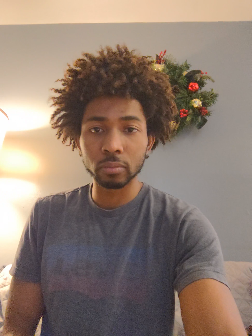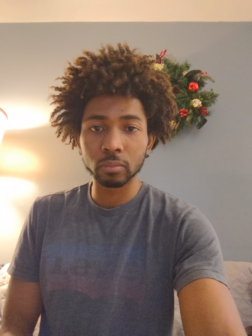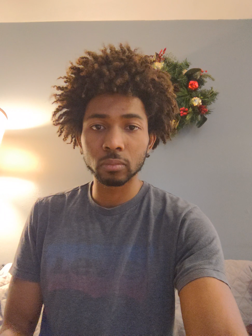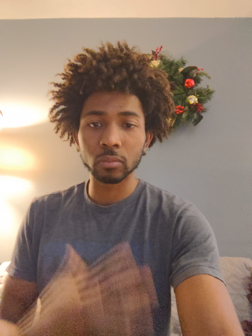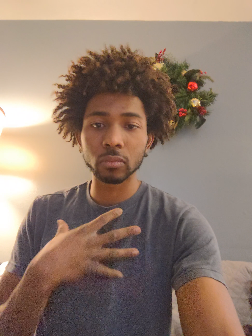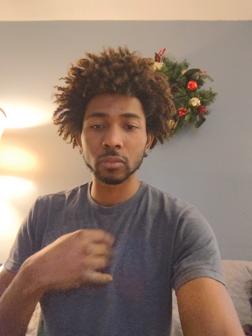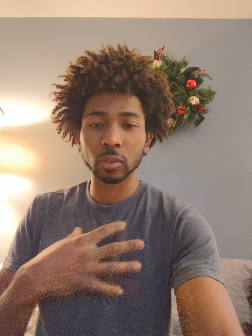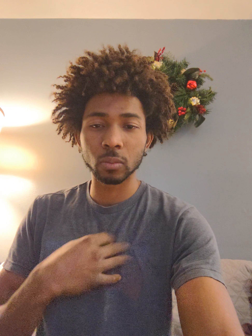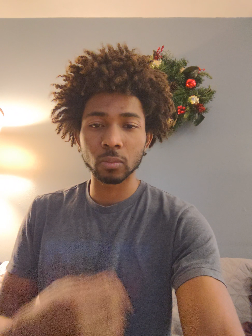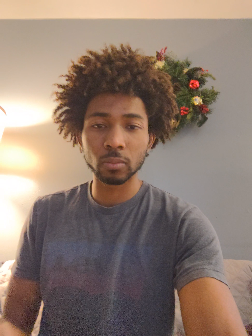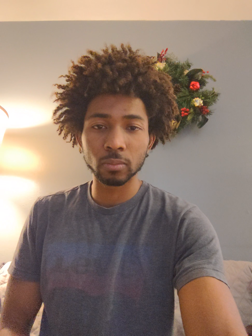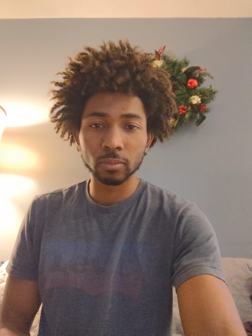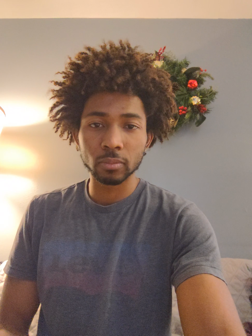white